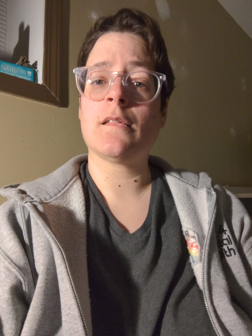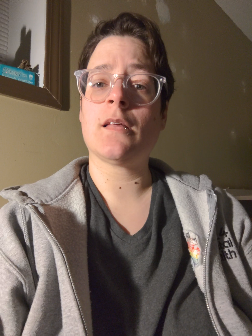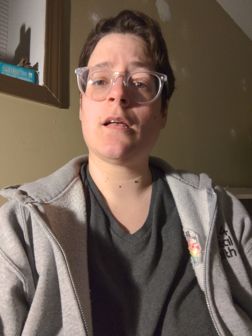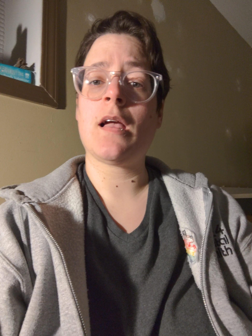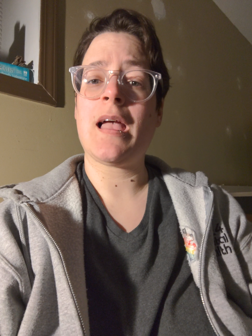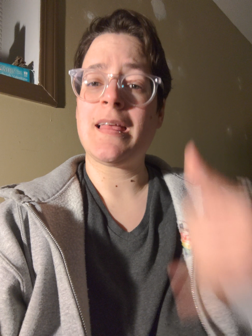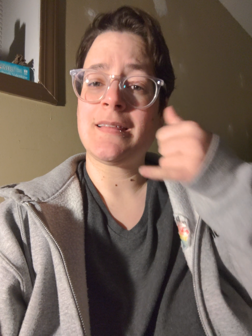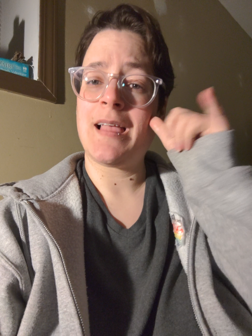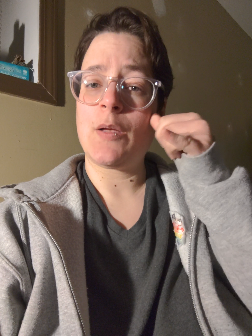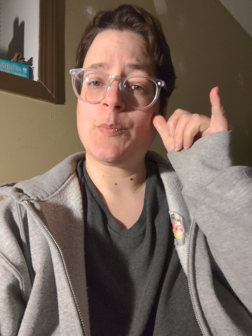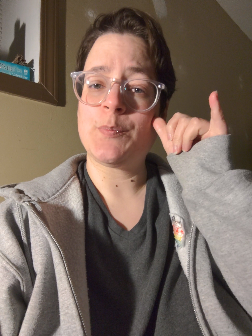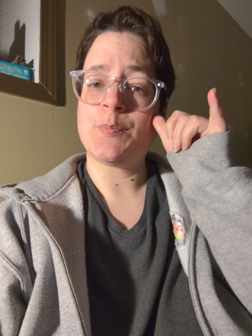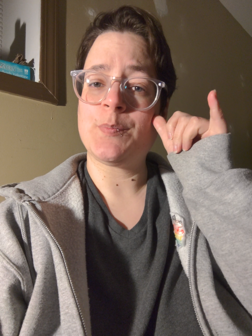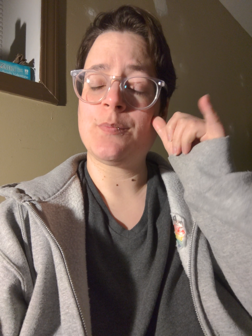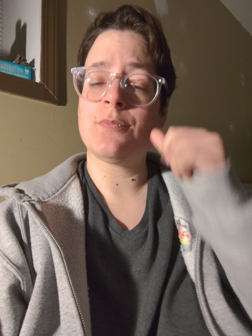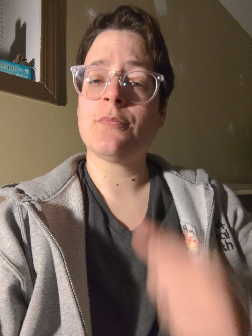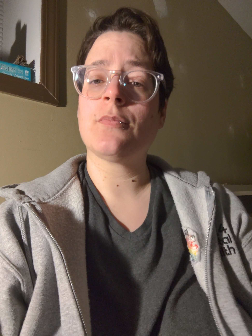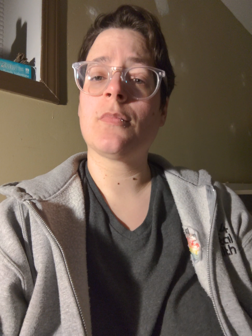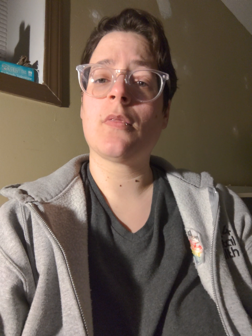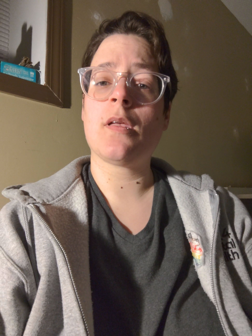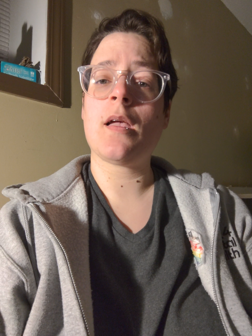cow